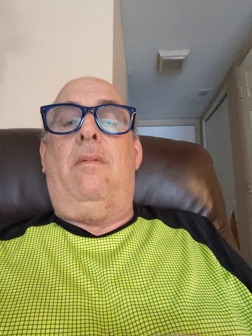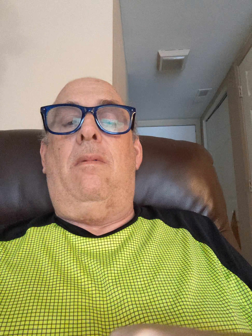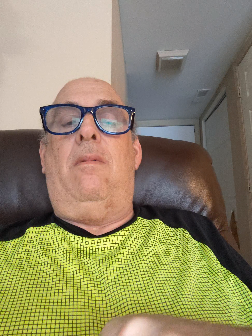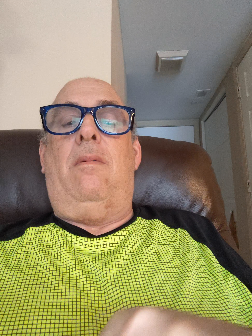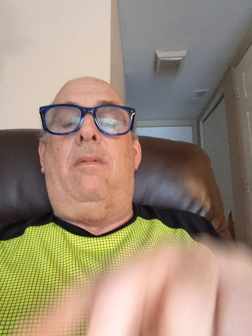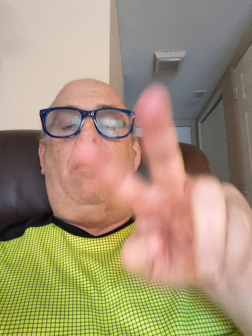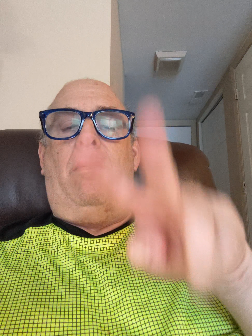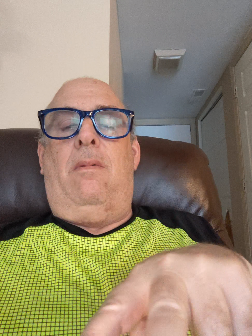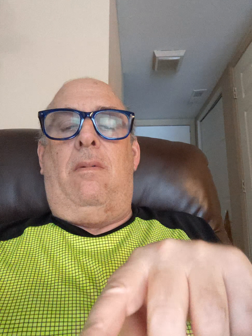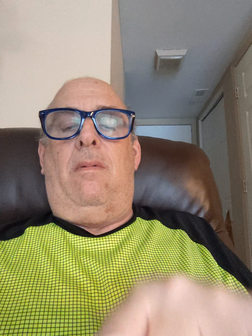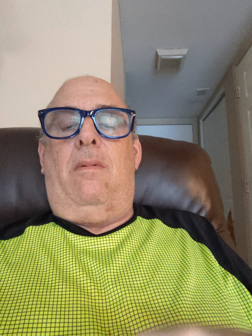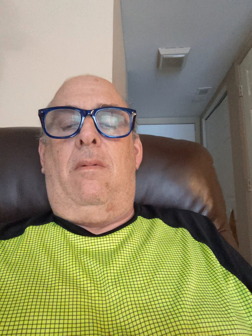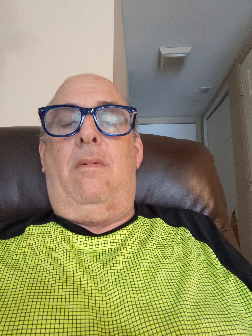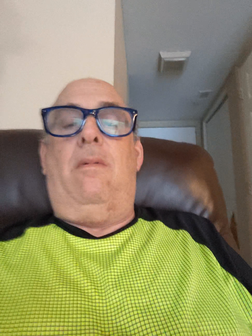read